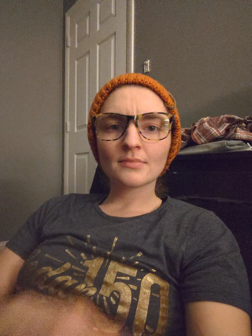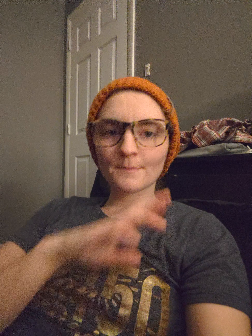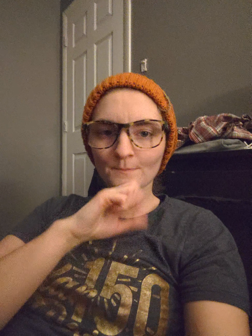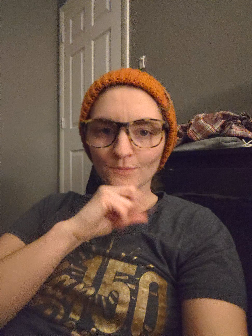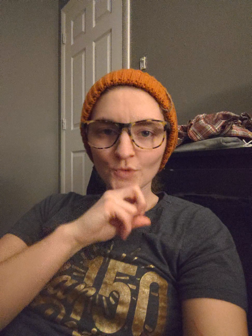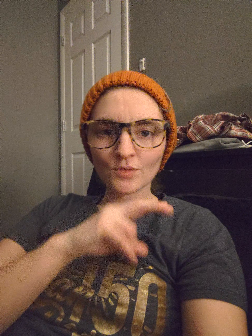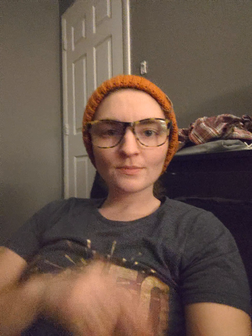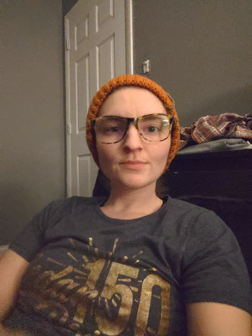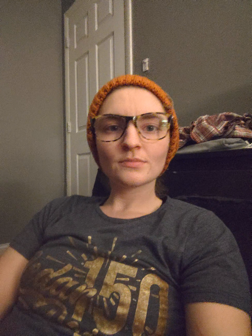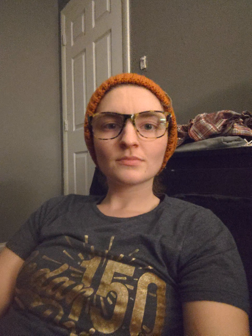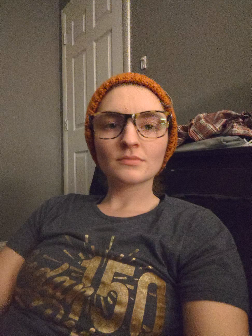frog